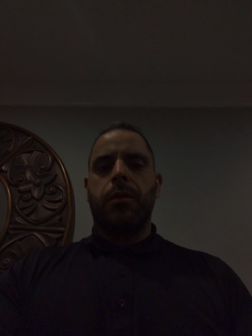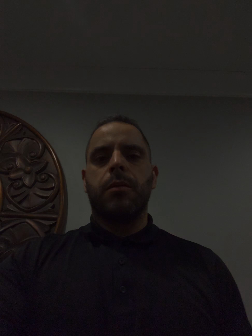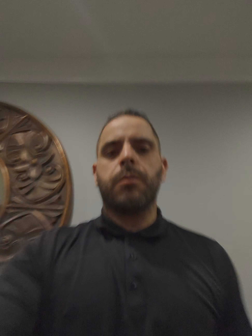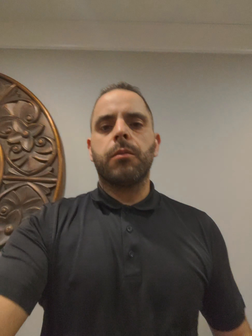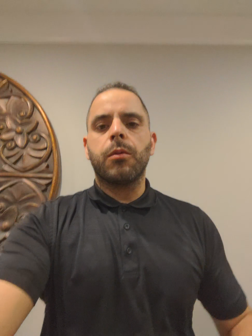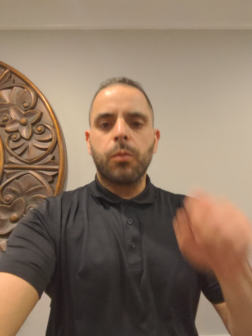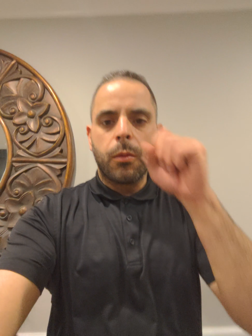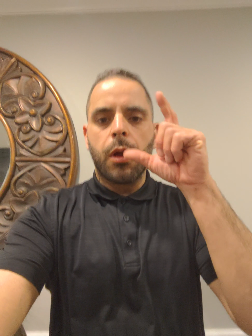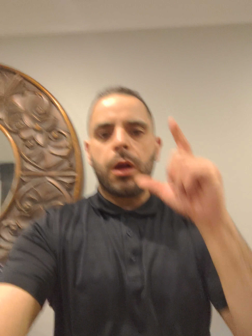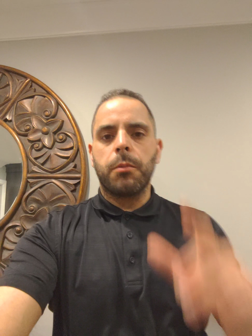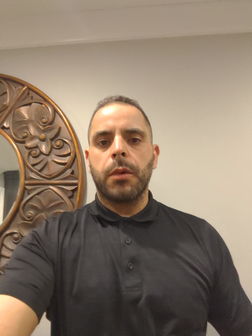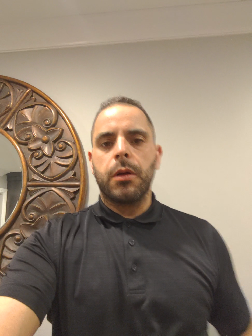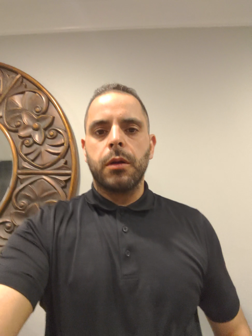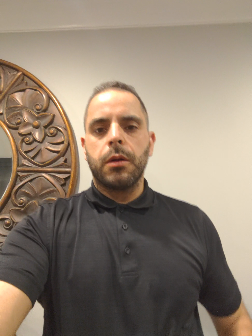wake